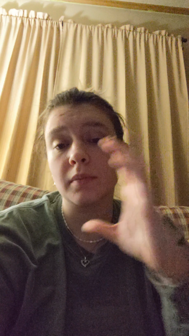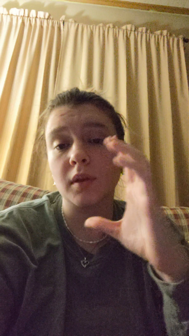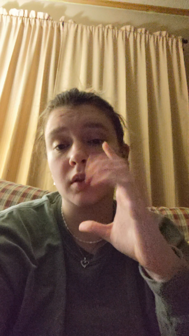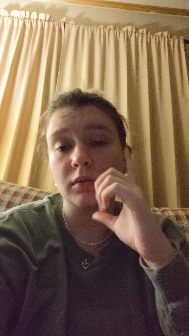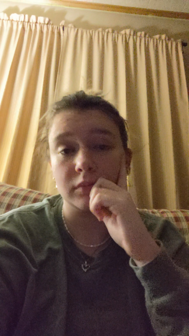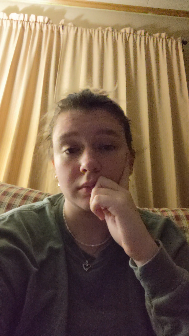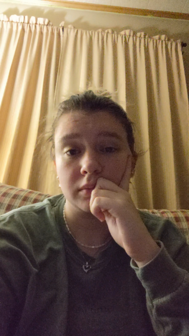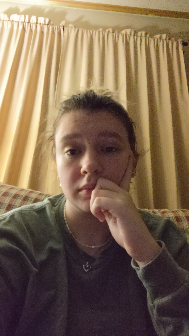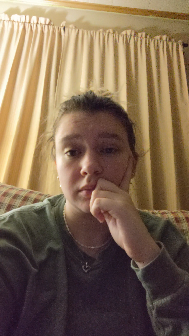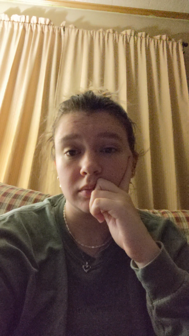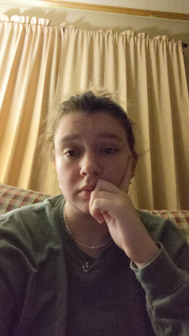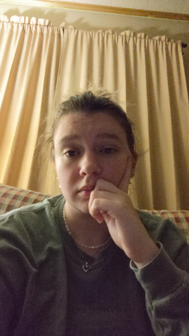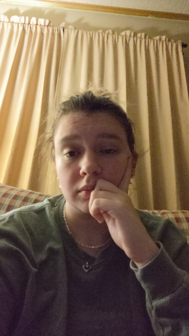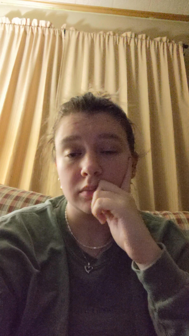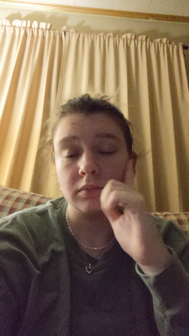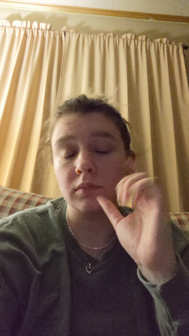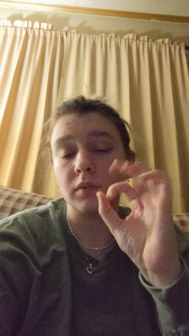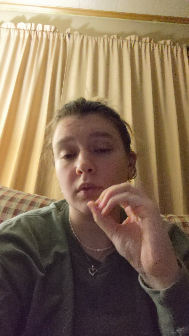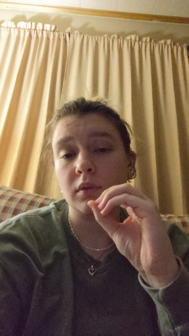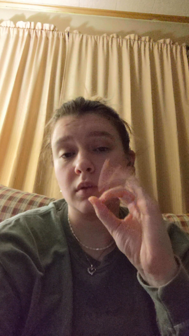of